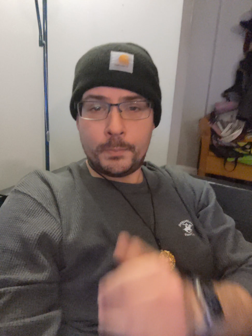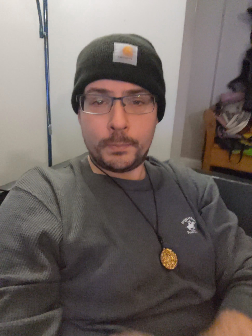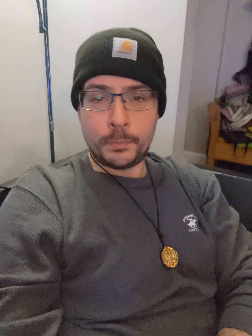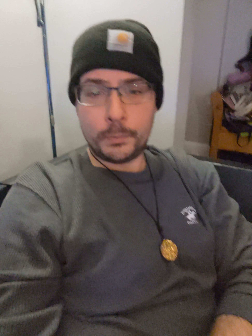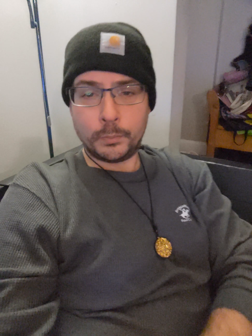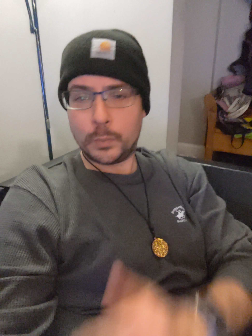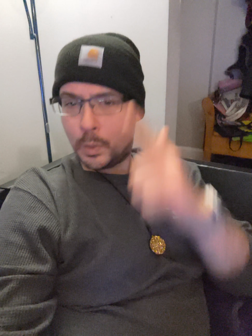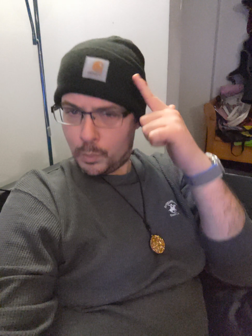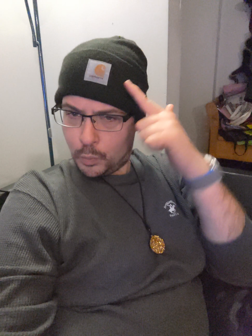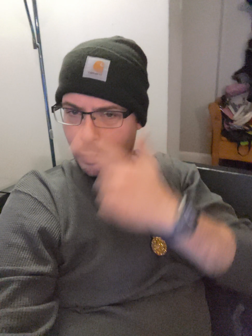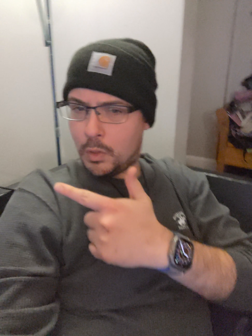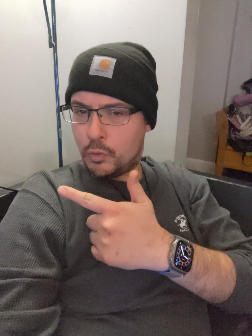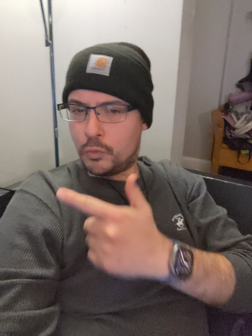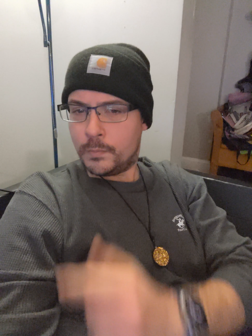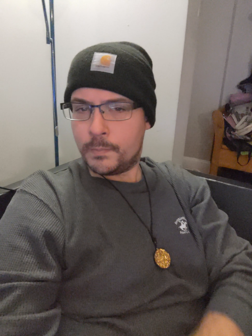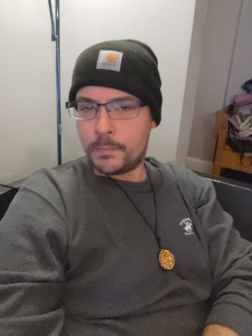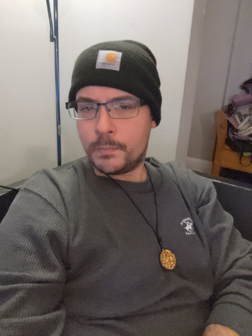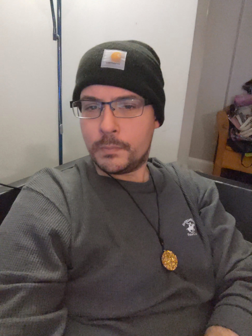brother